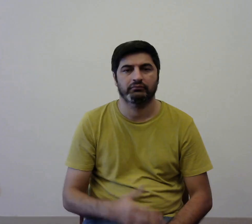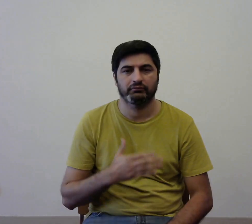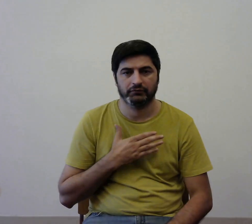mən